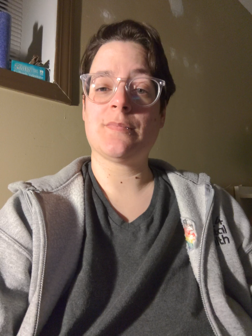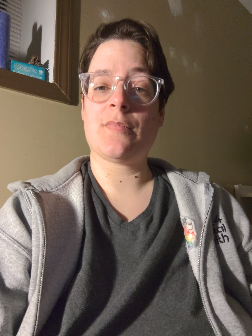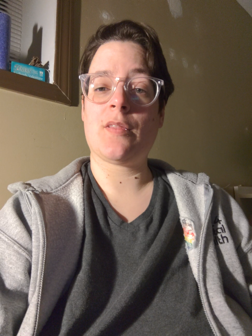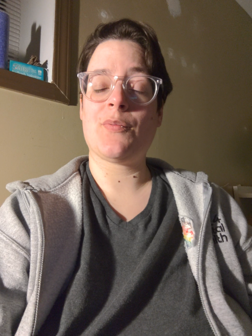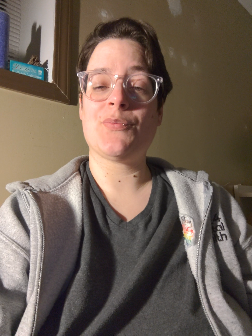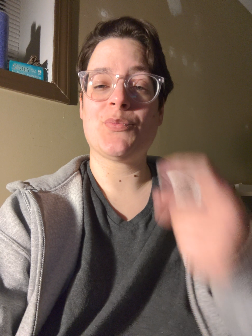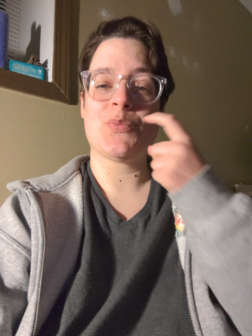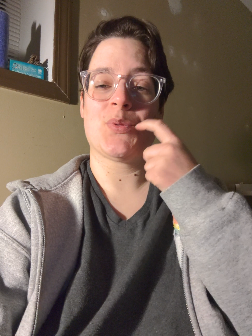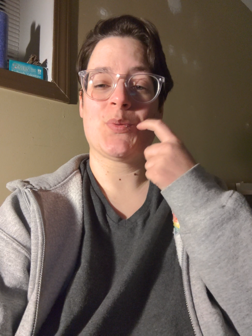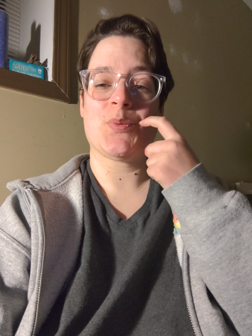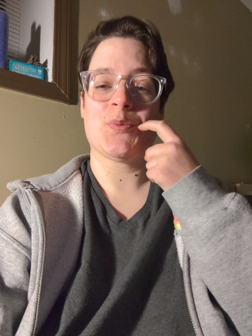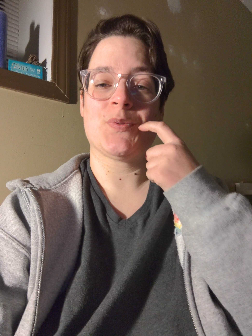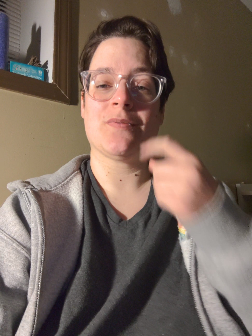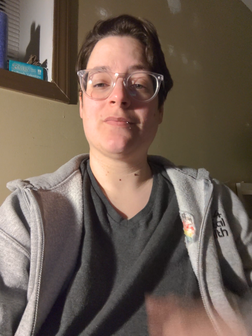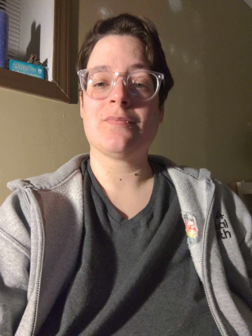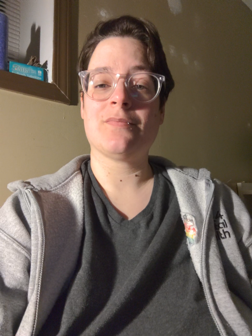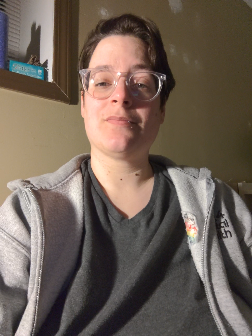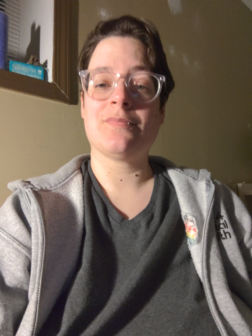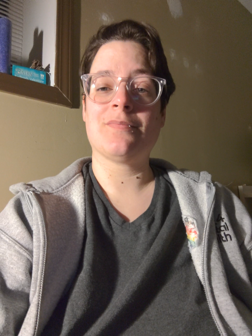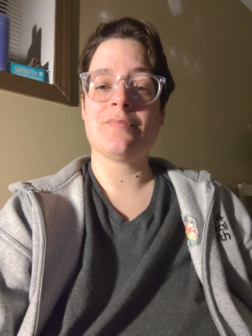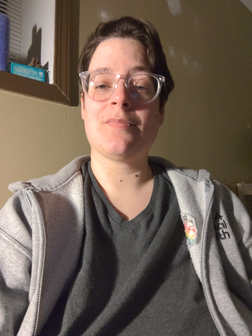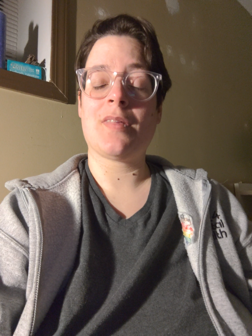tooth